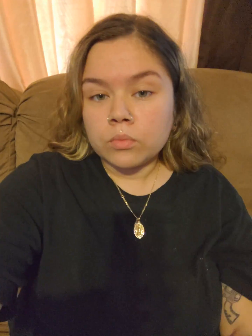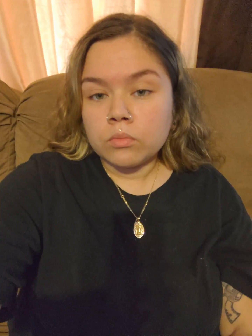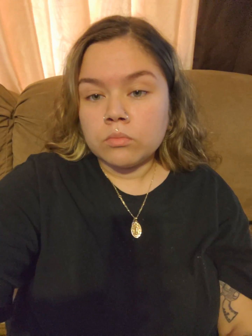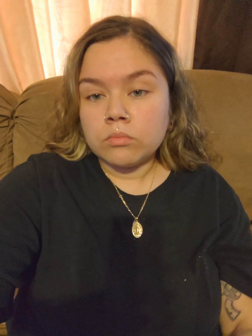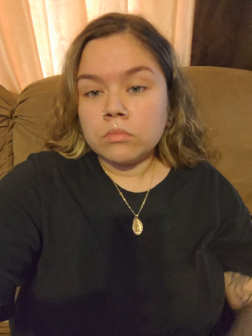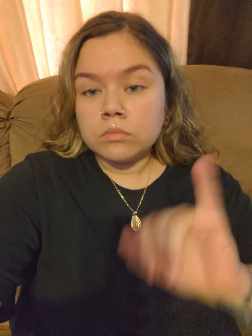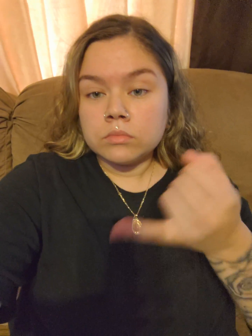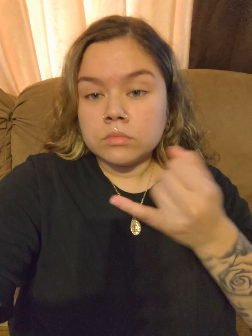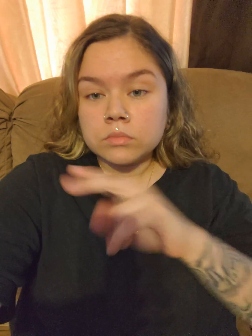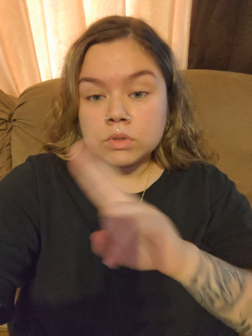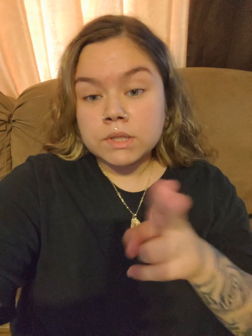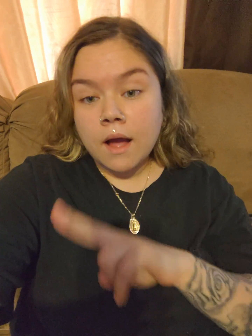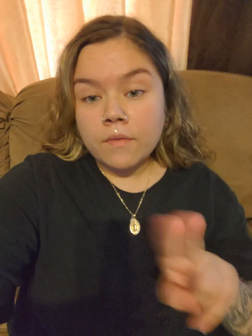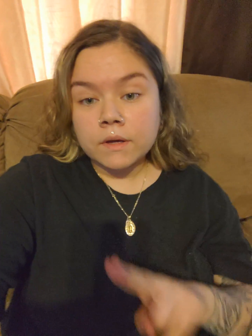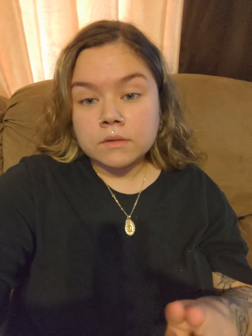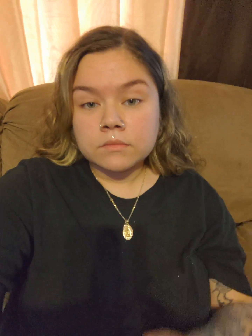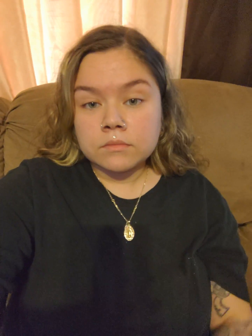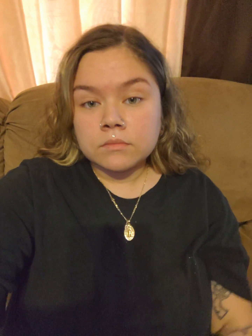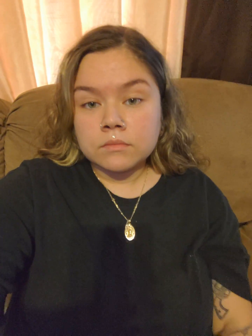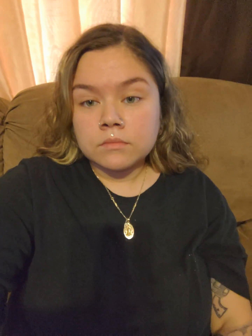jelly